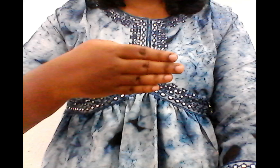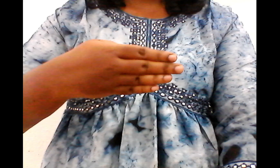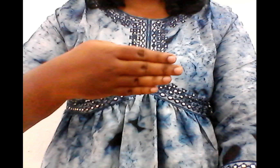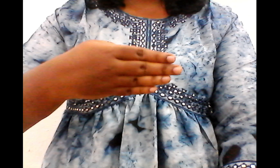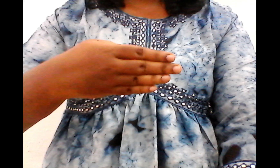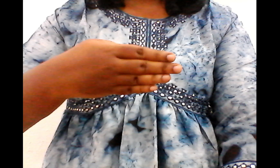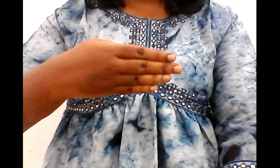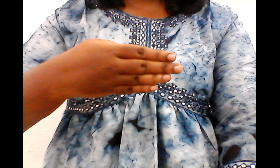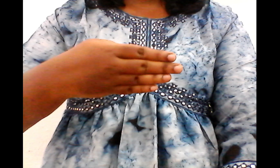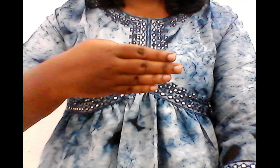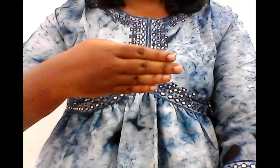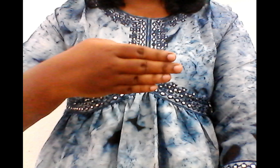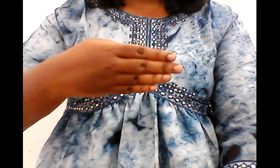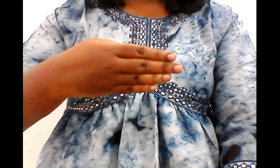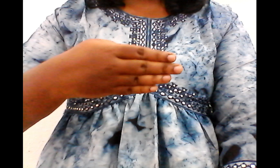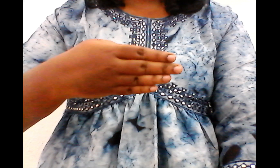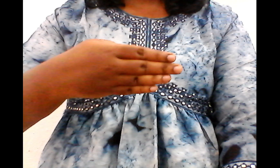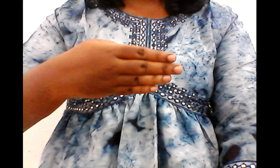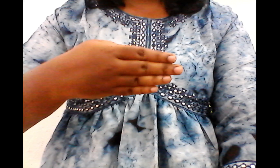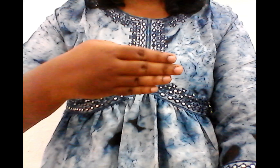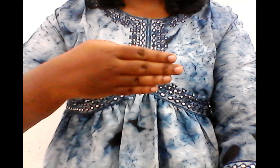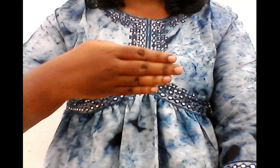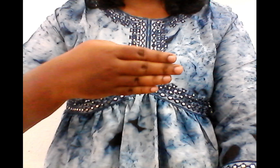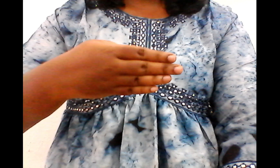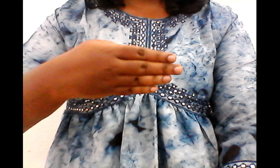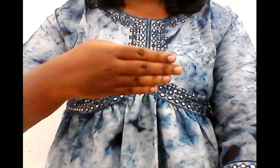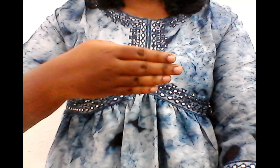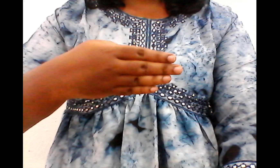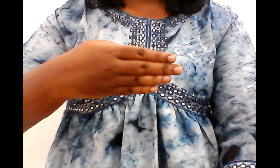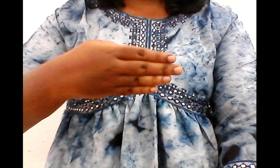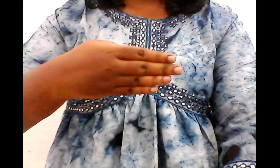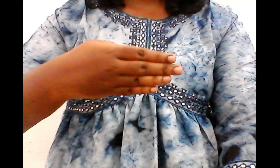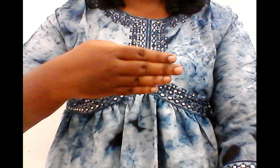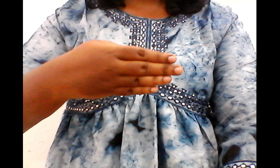അ